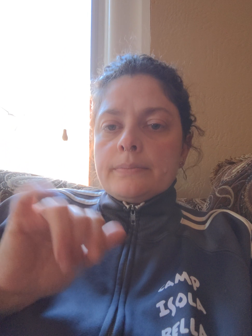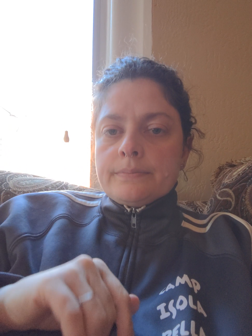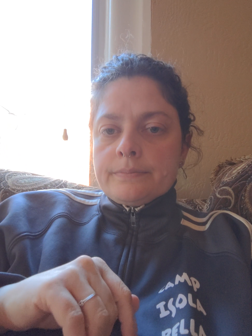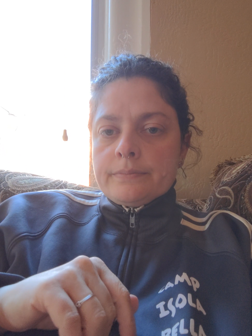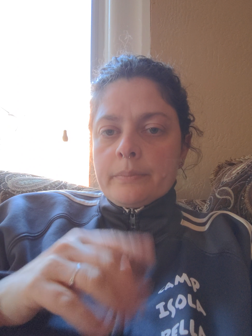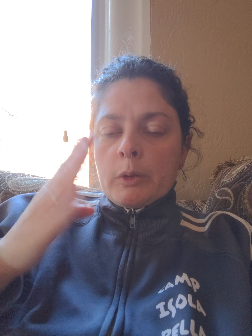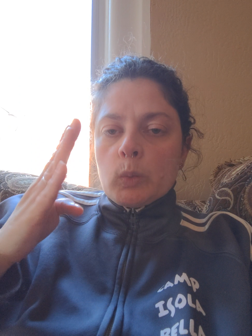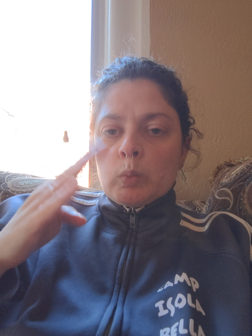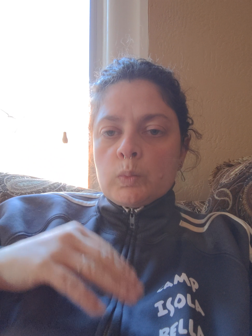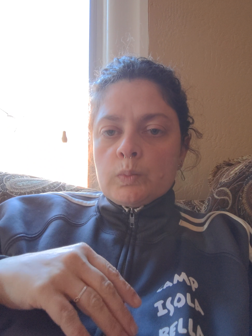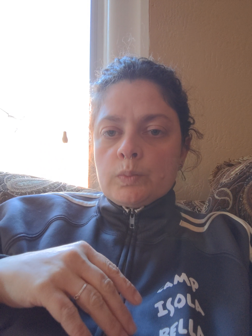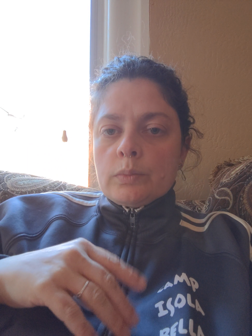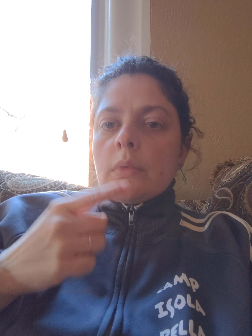blue